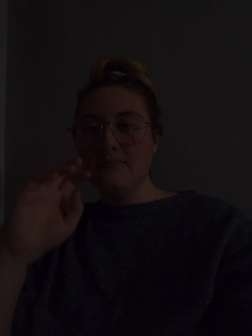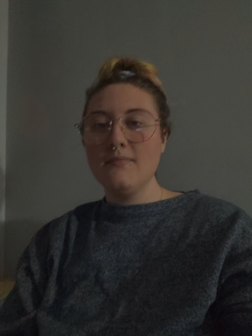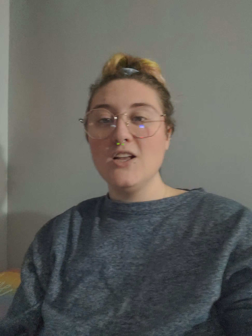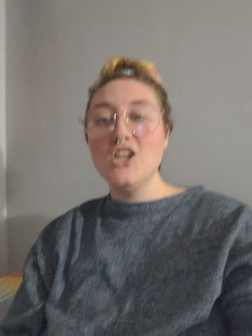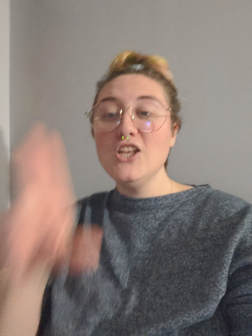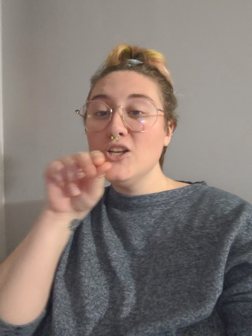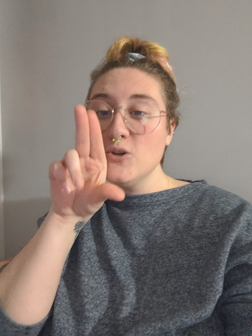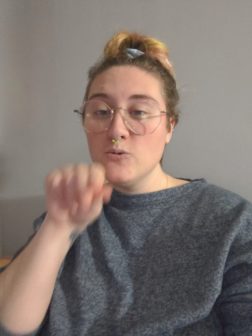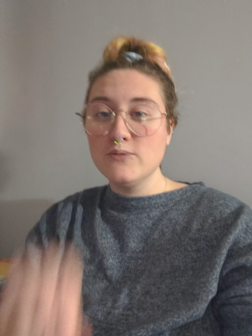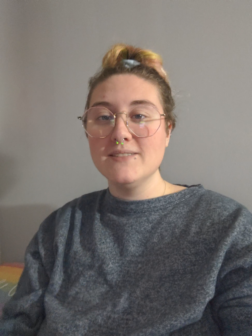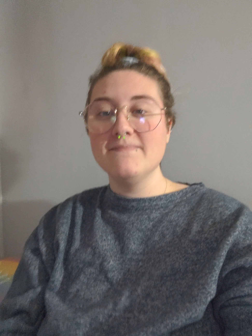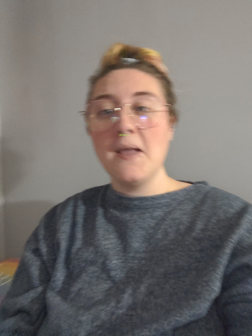goose